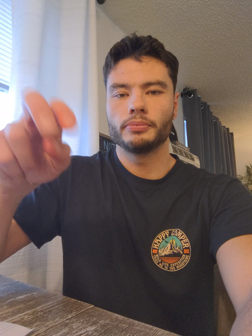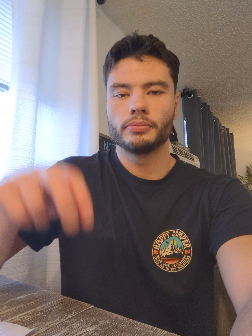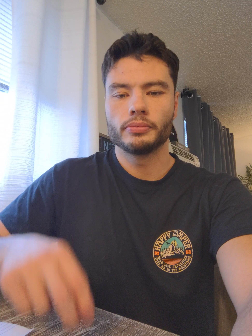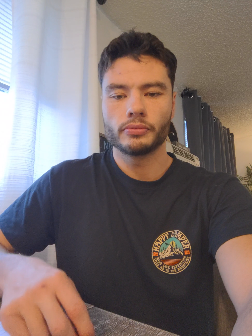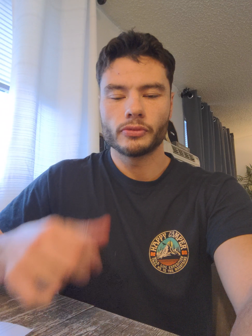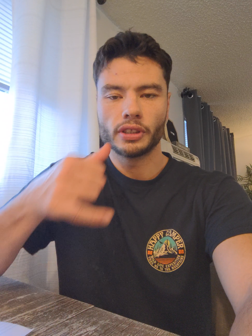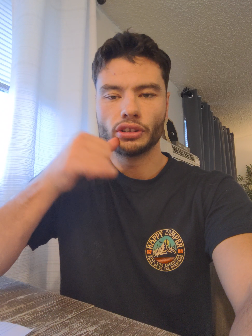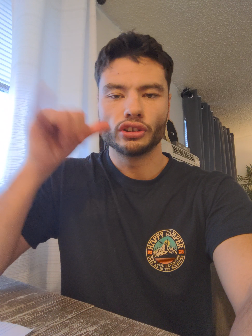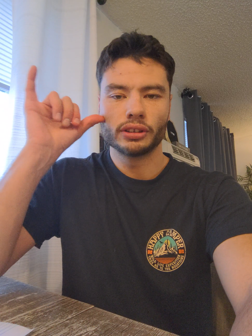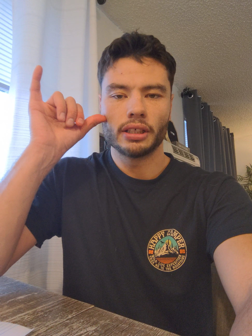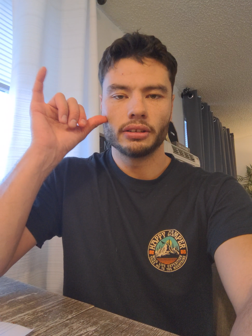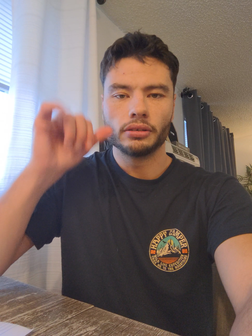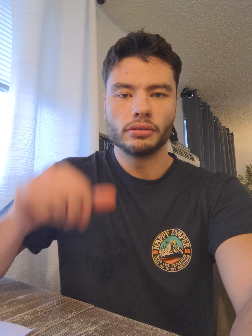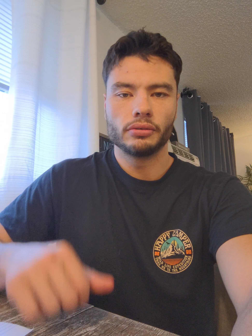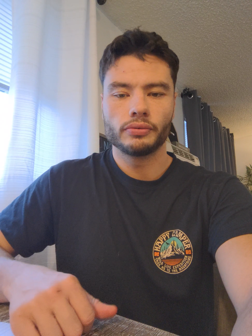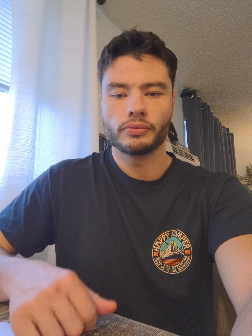yesterday